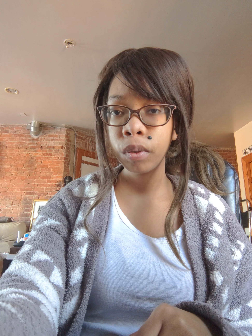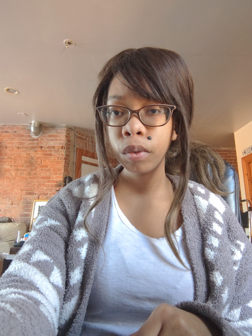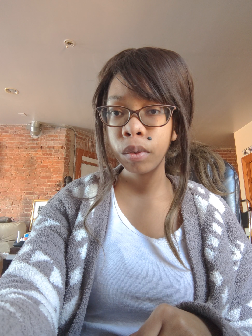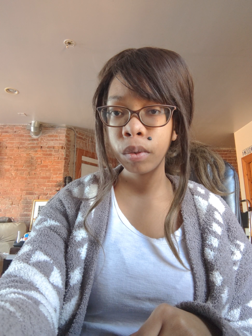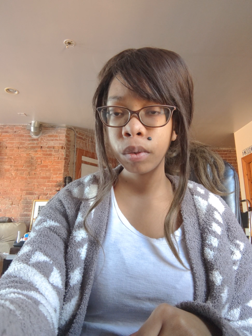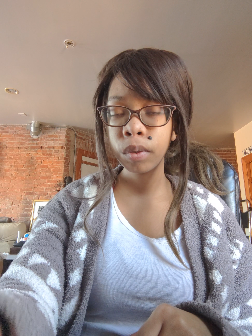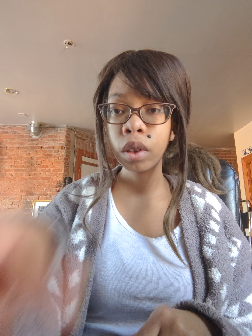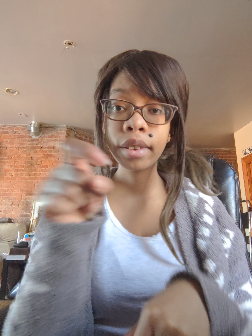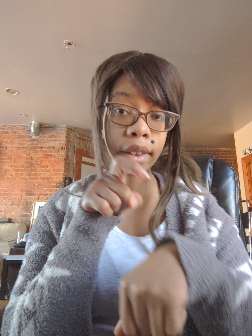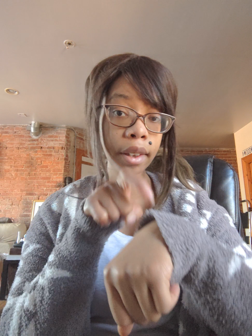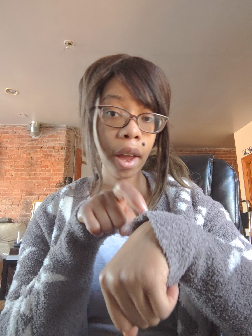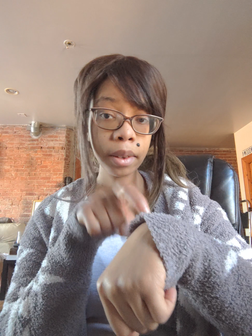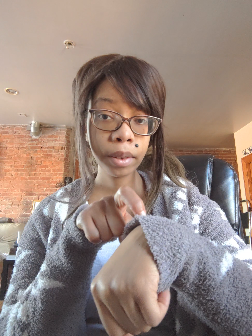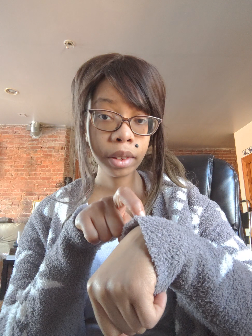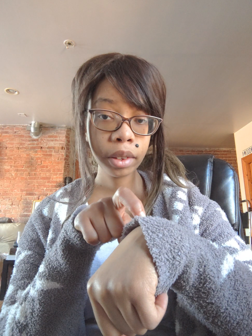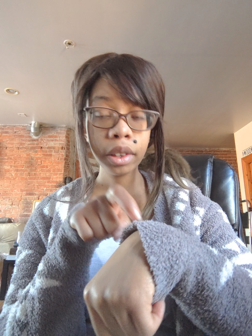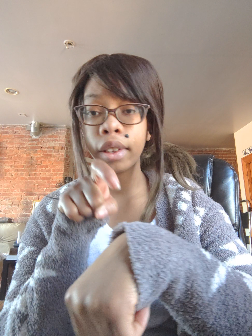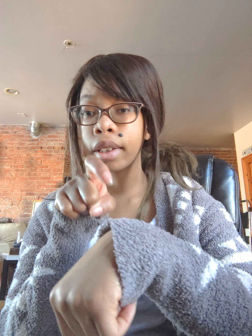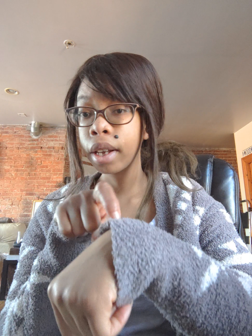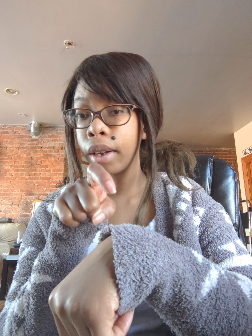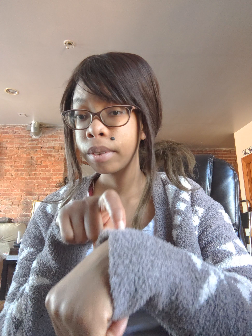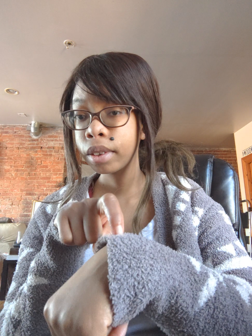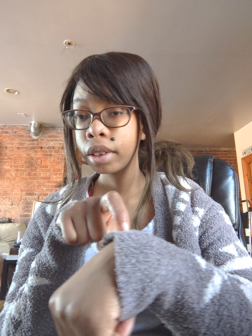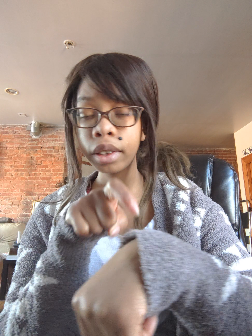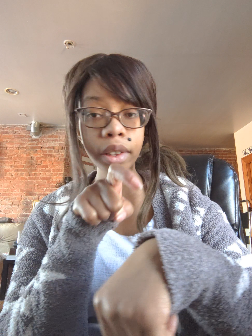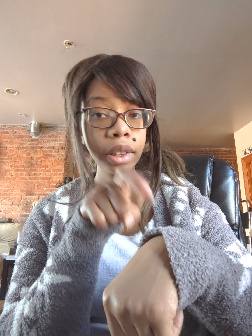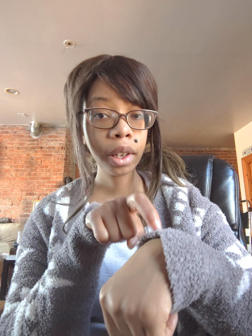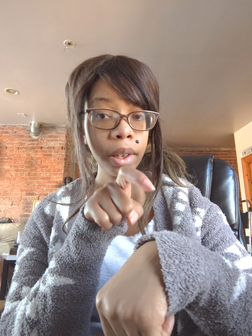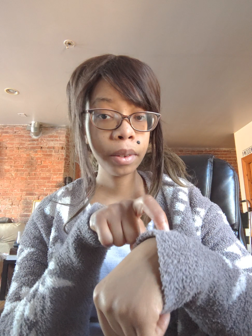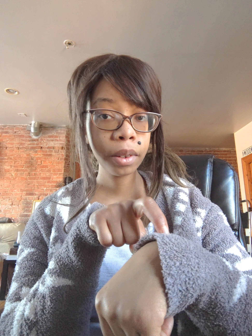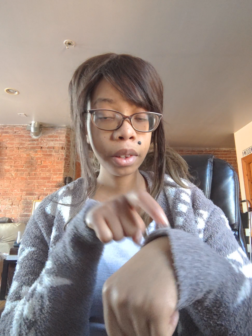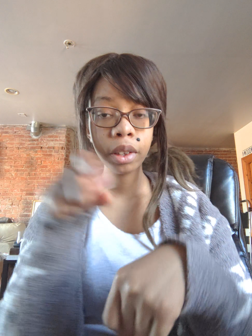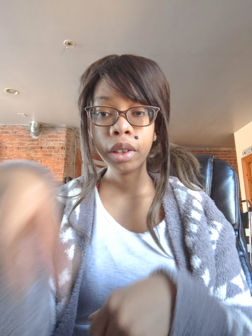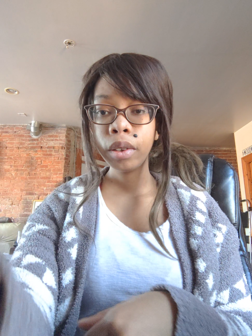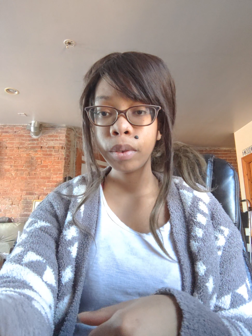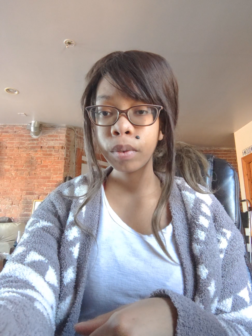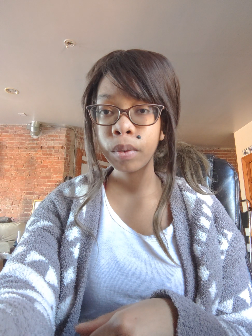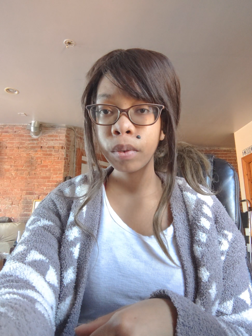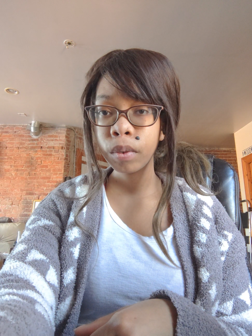time